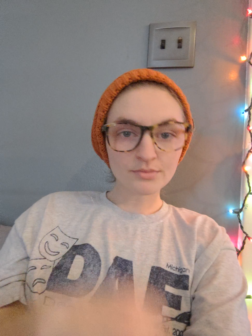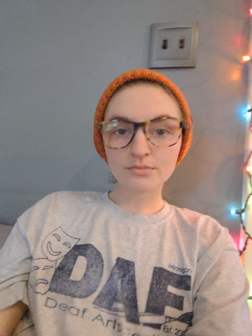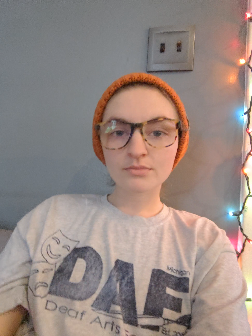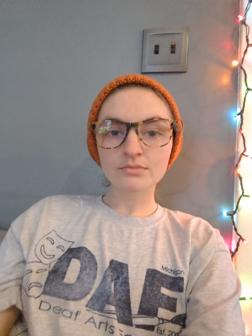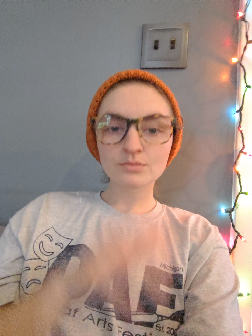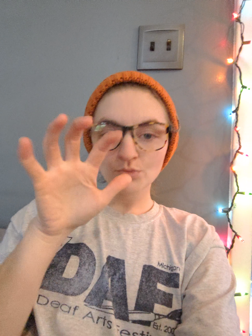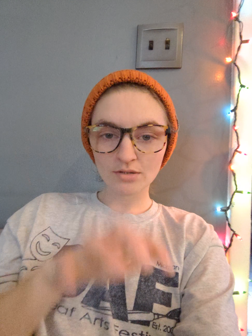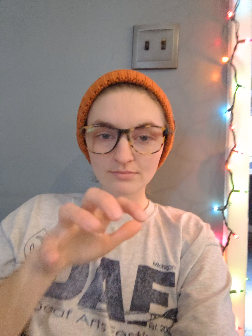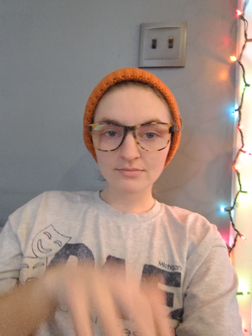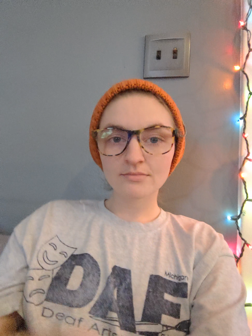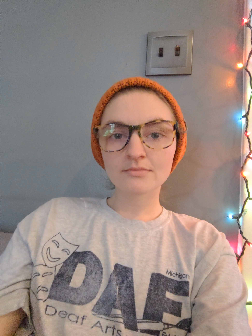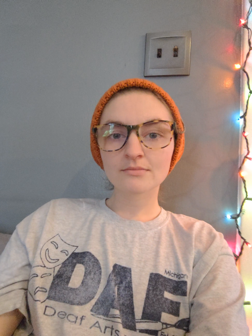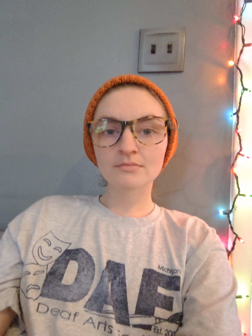alligator